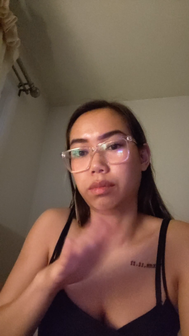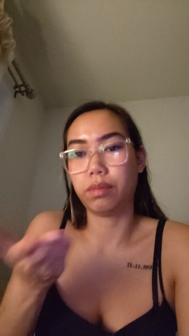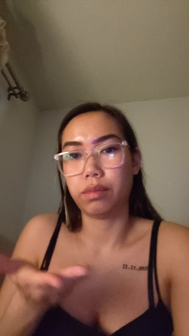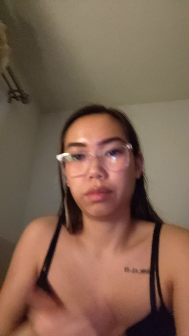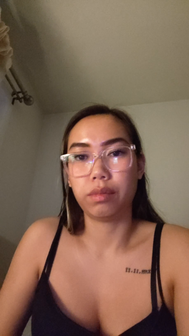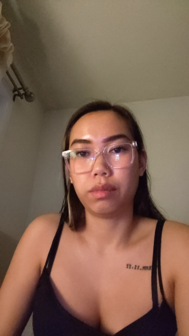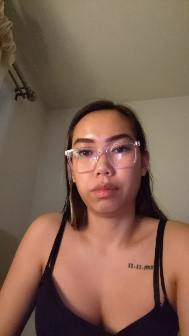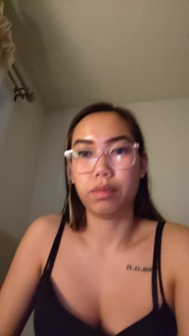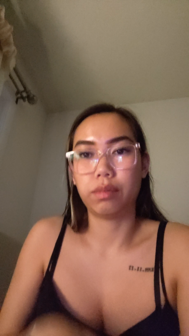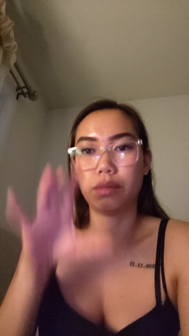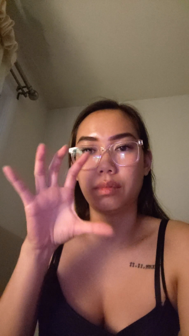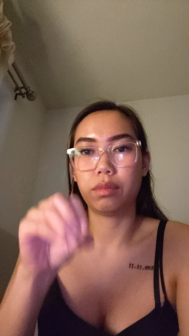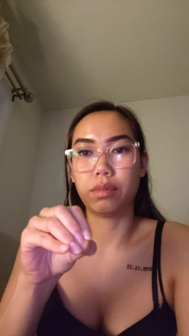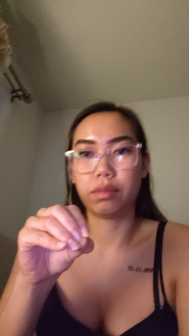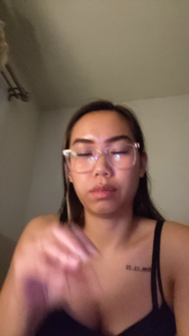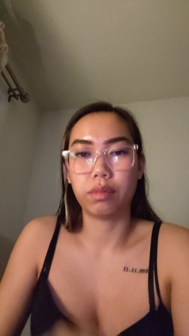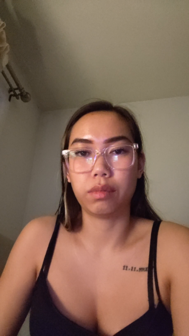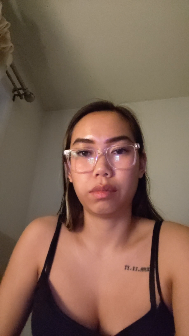bite